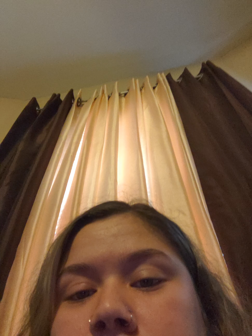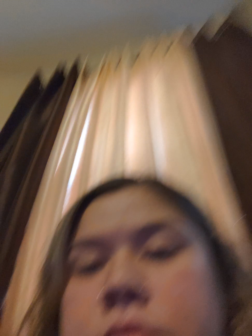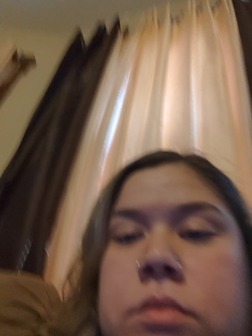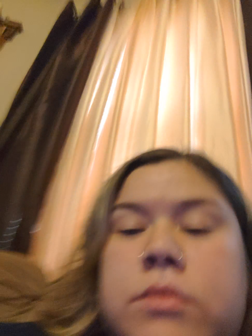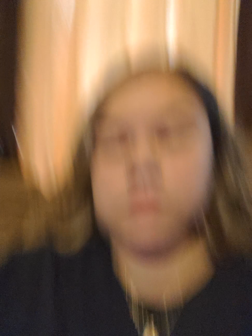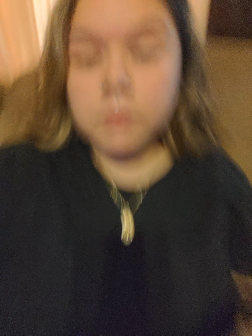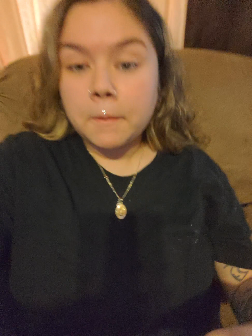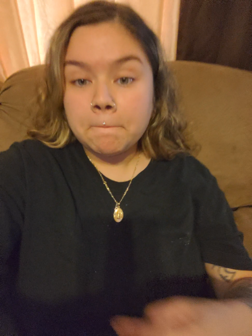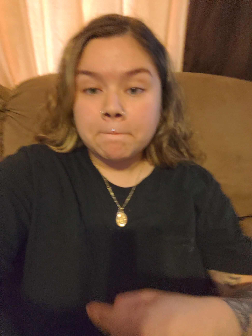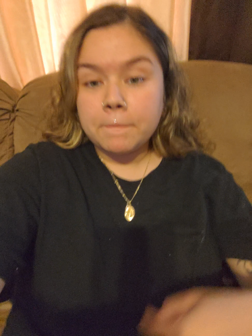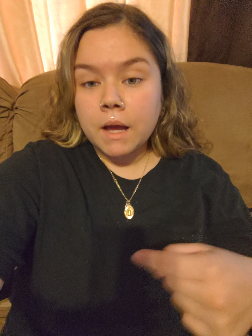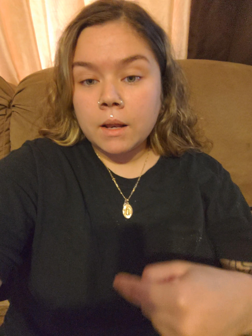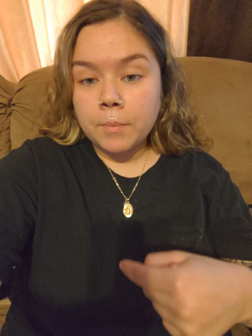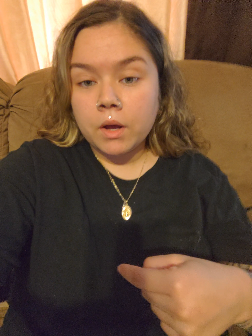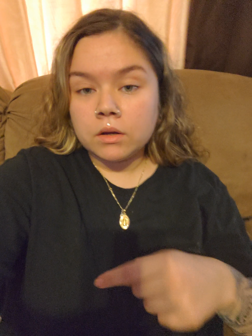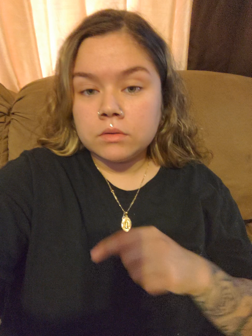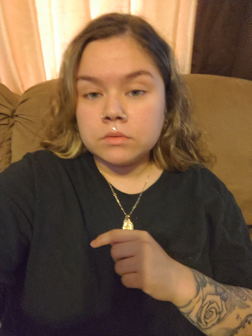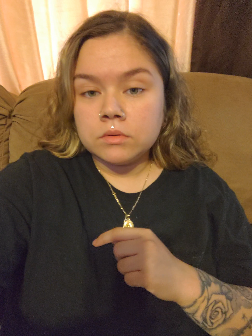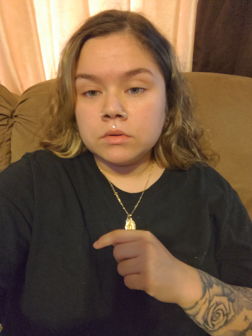belly button